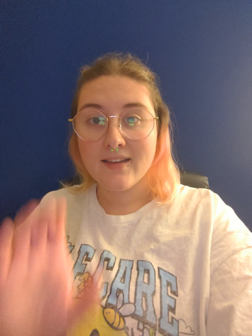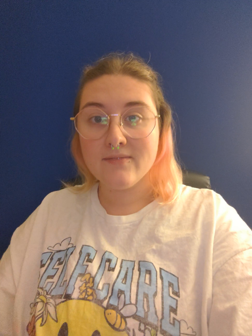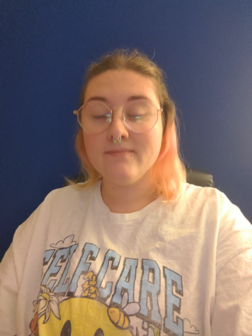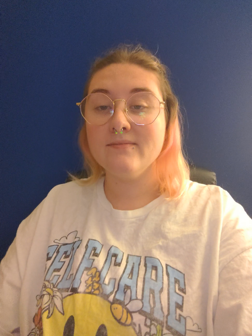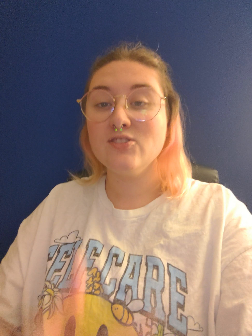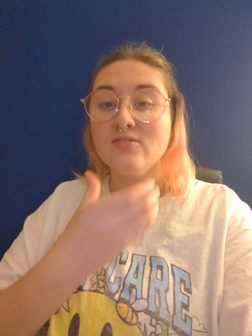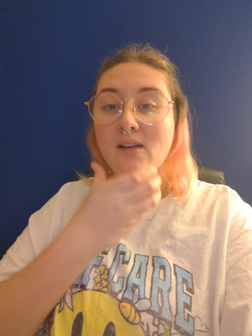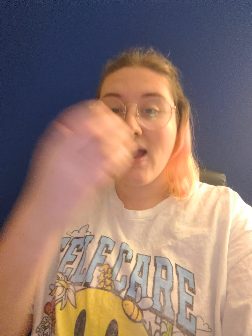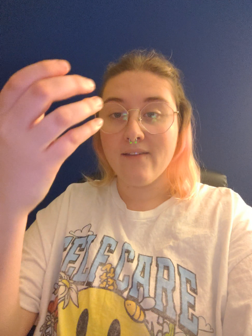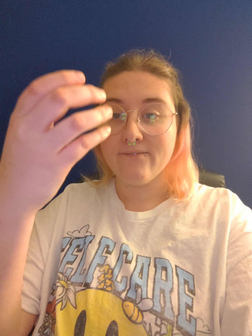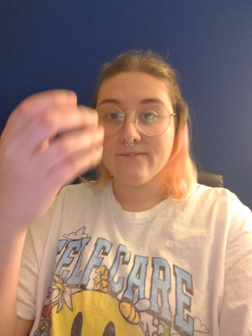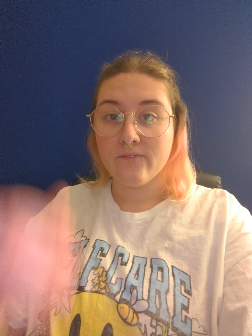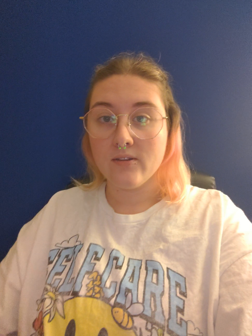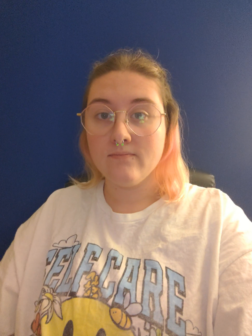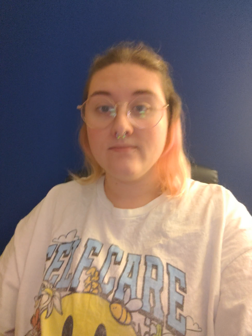giraffe